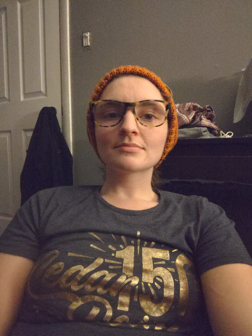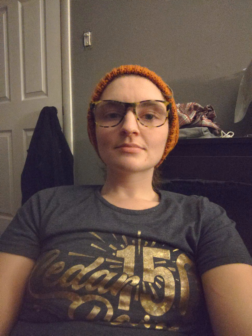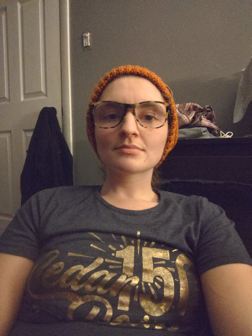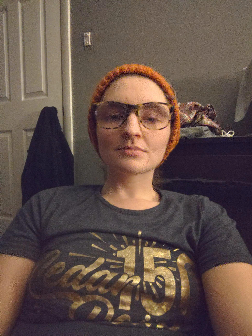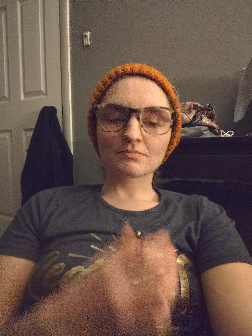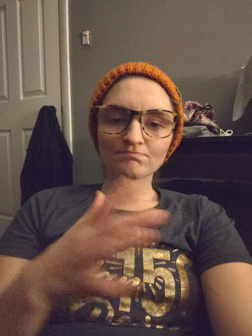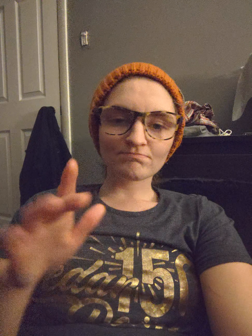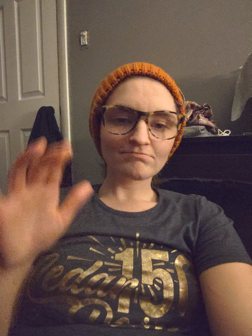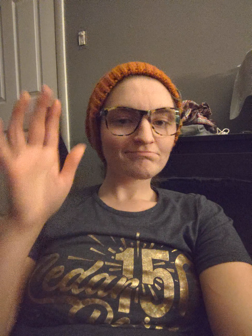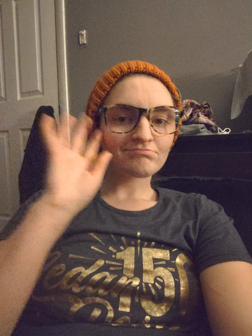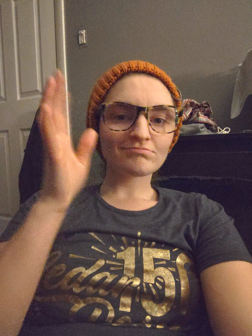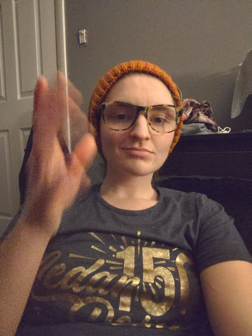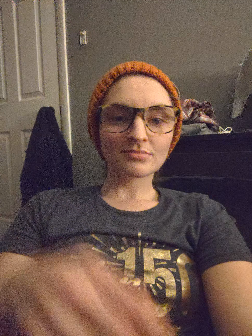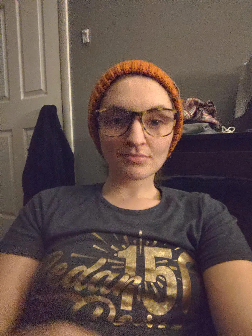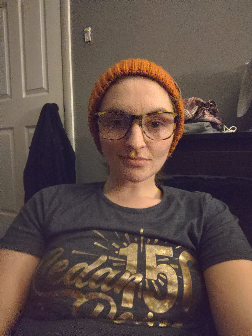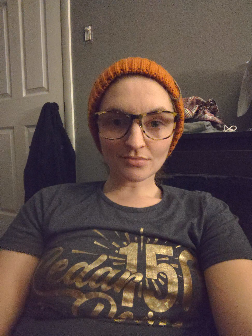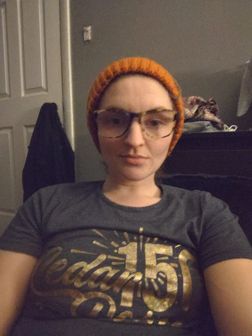pretend